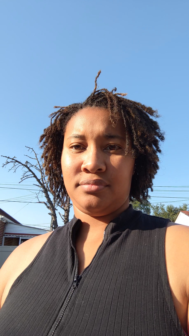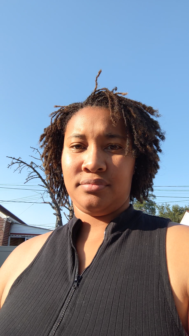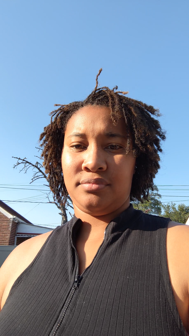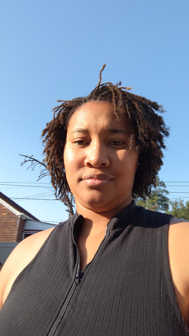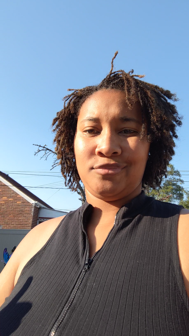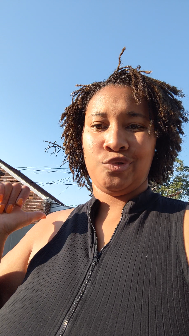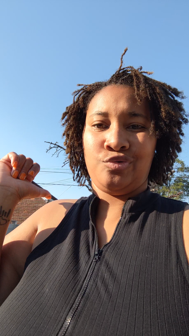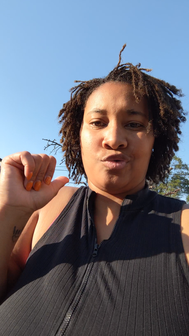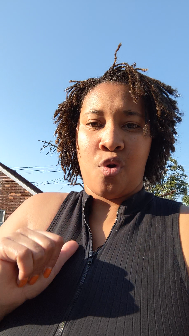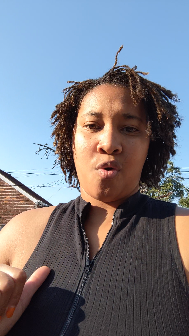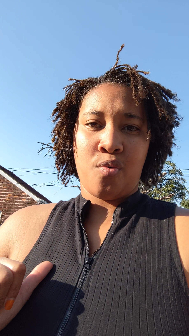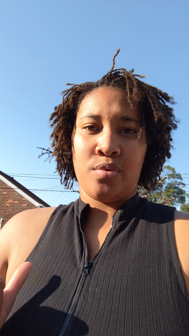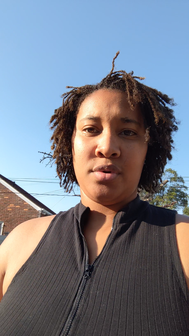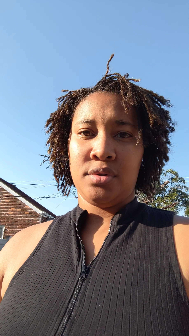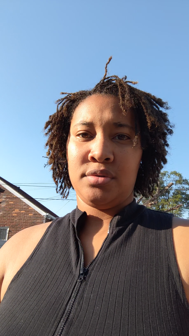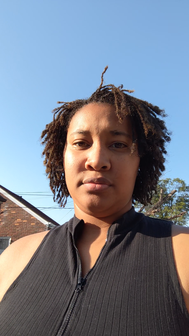coats